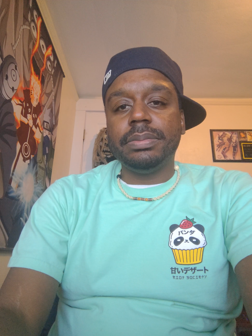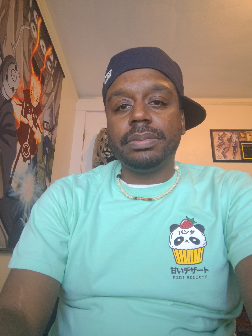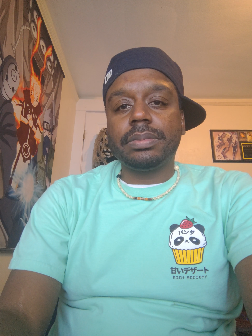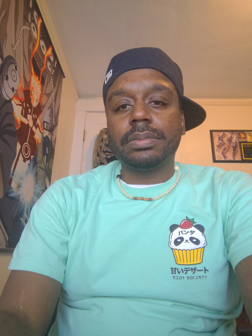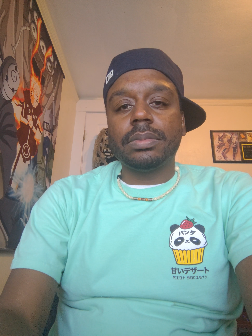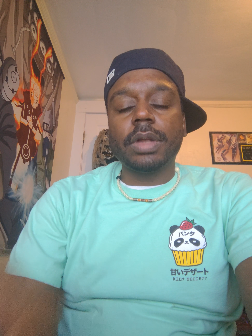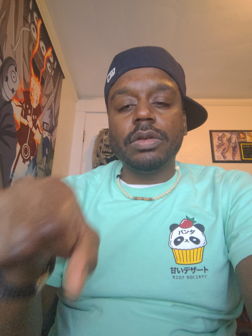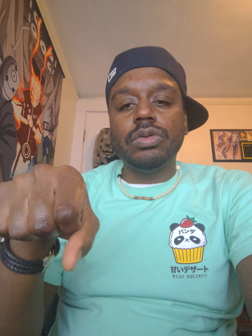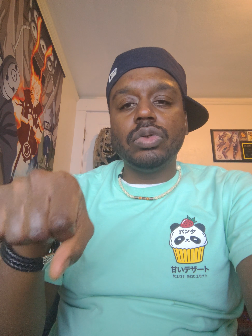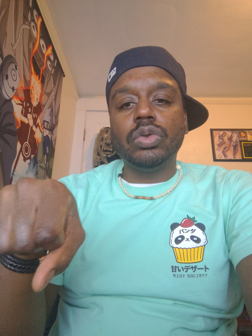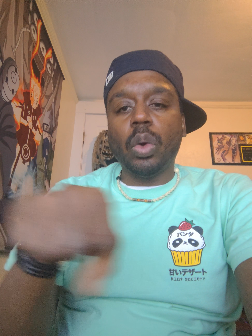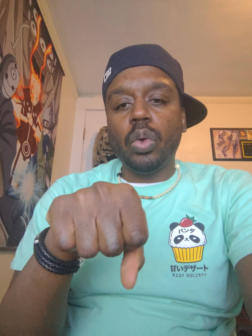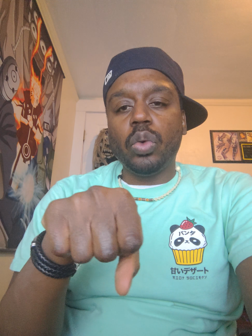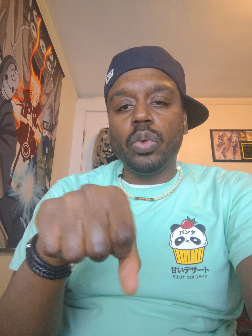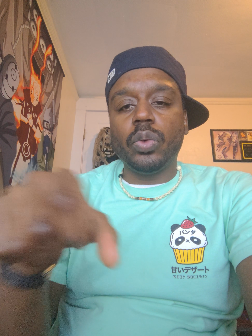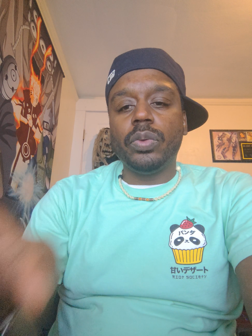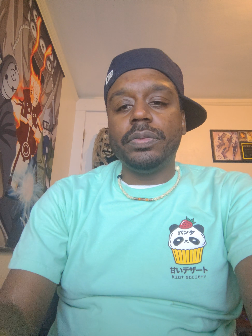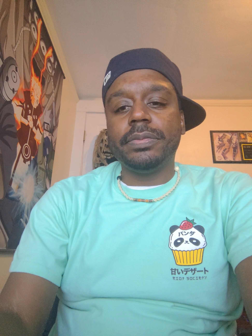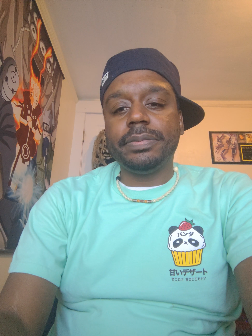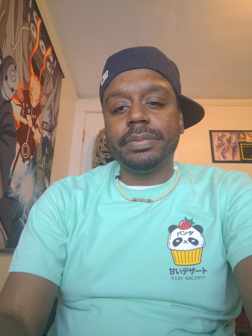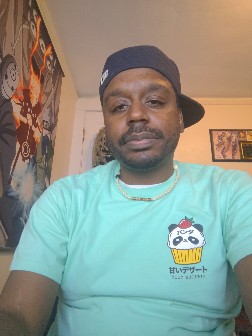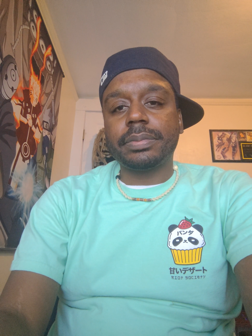shoe